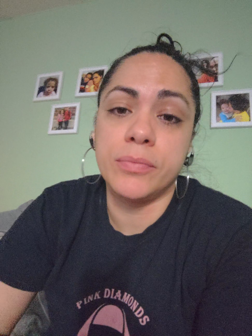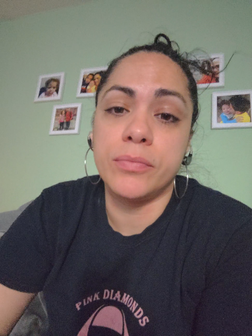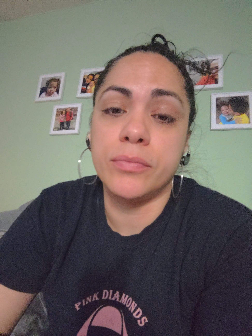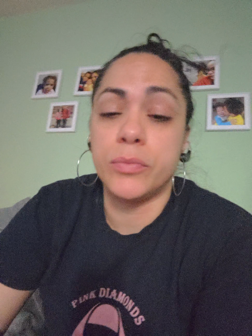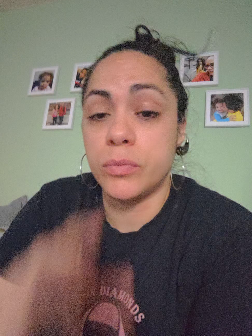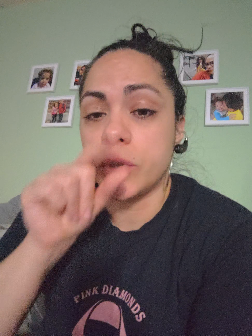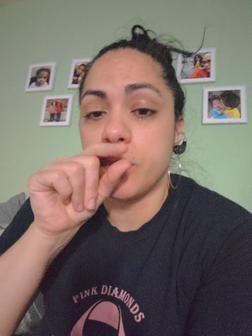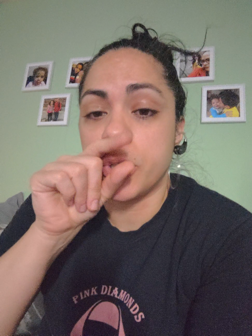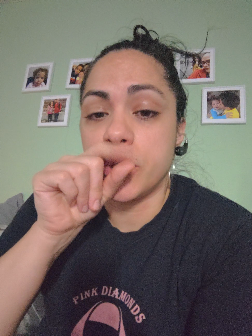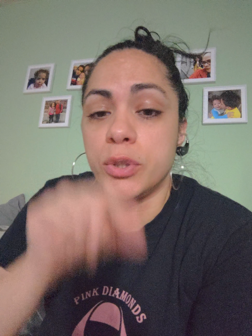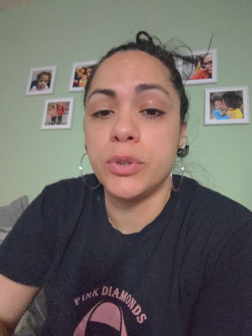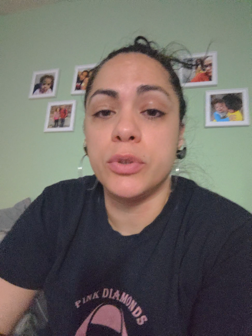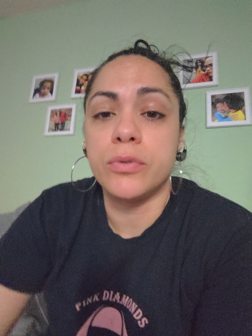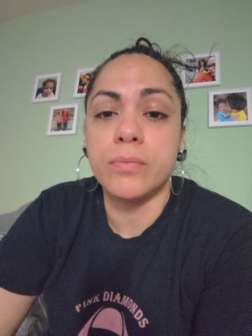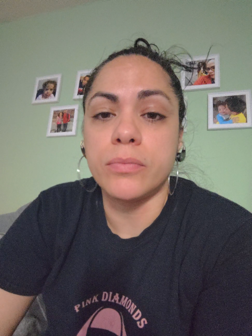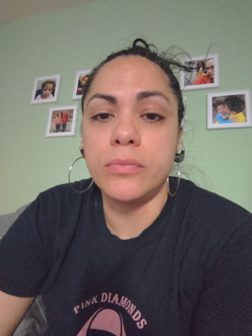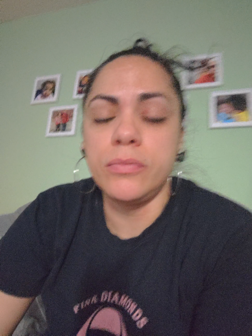bird